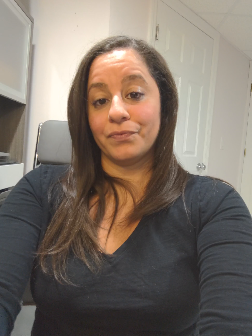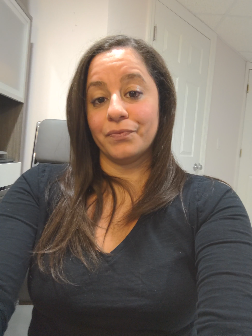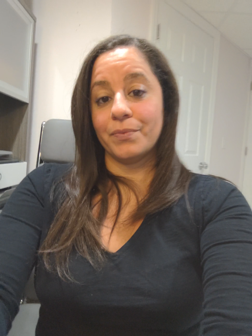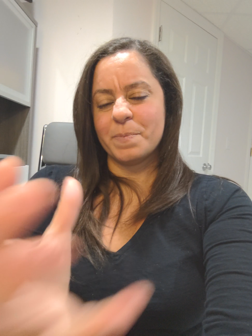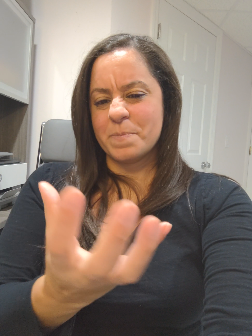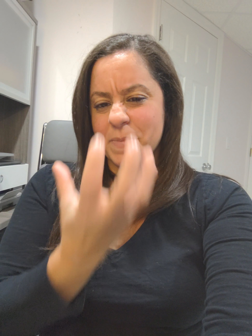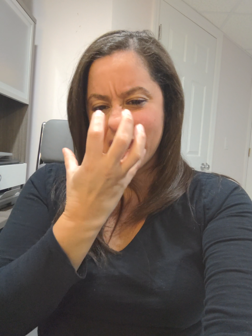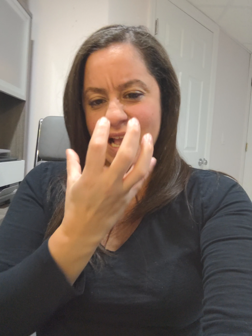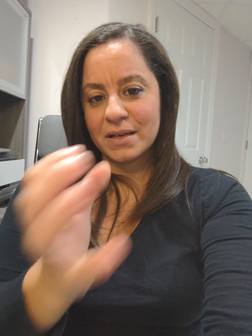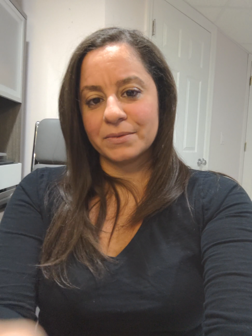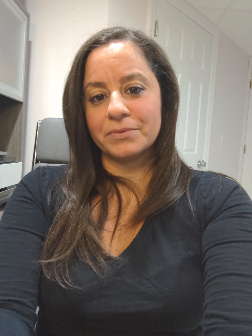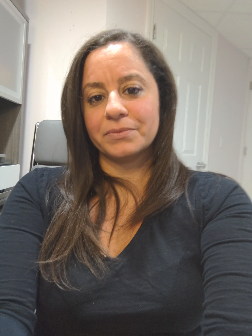mad